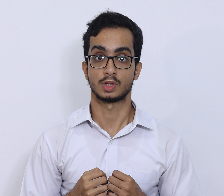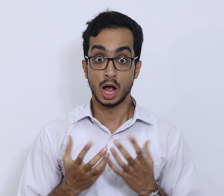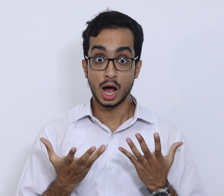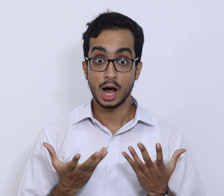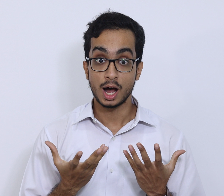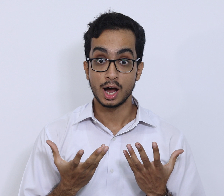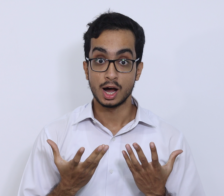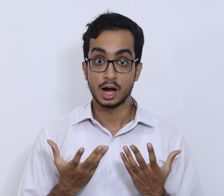surprise